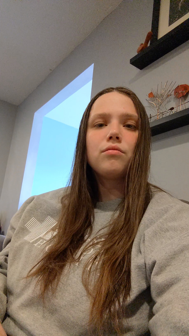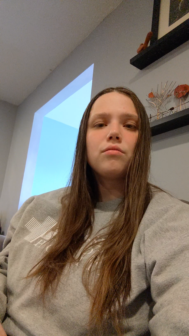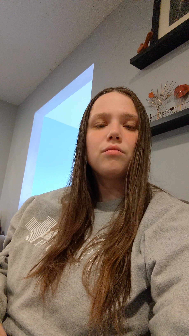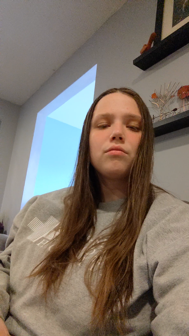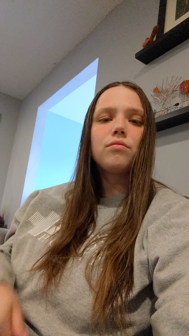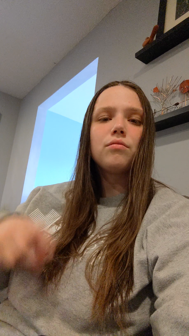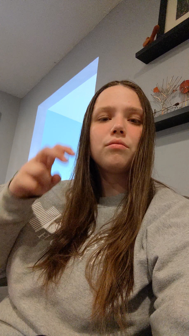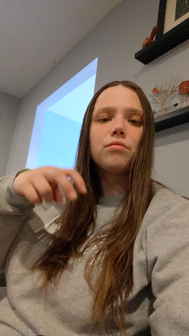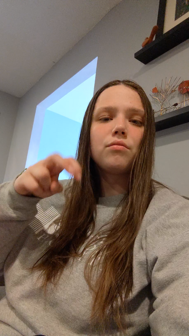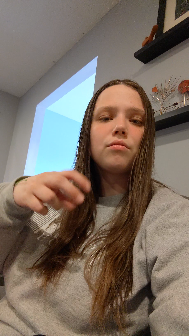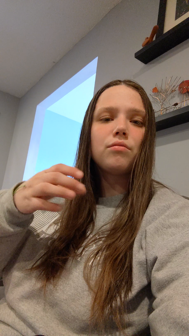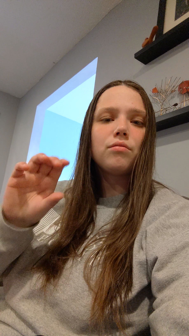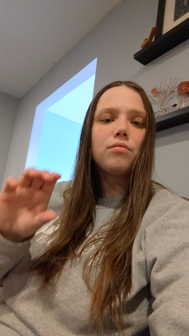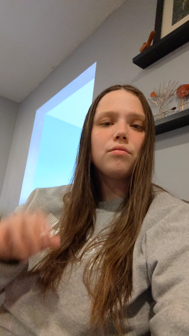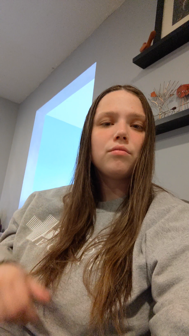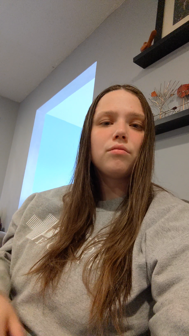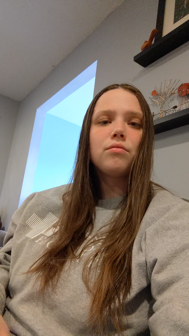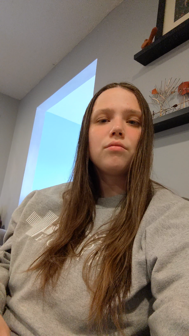potato chip